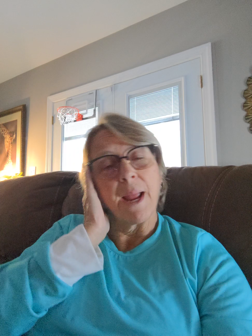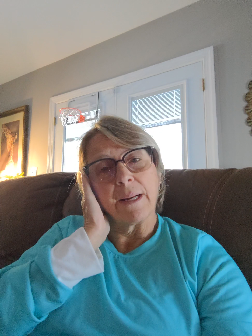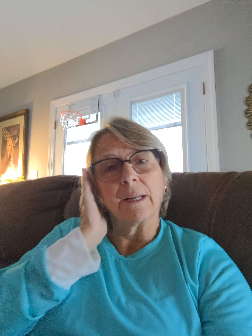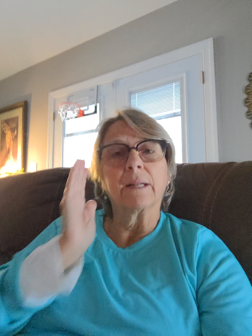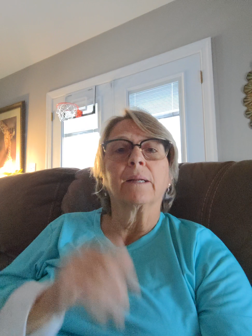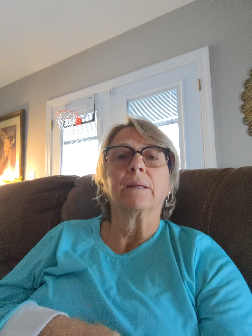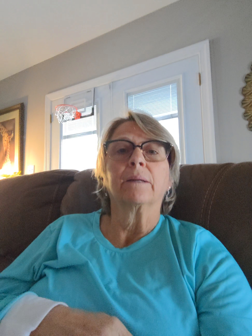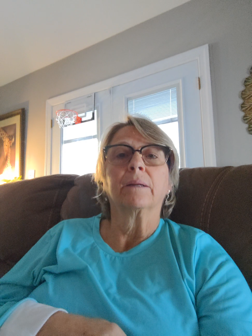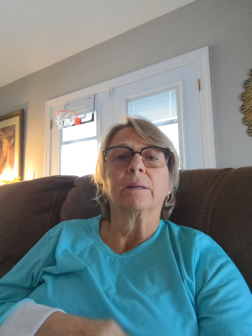bed